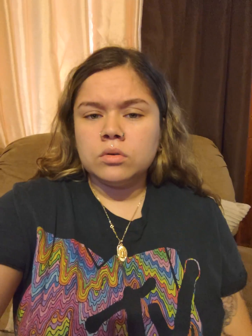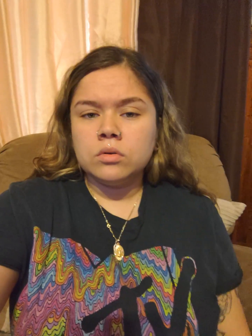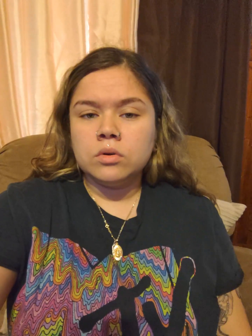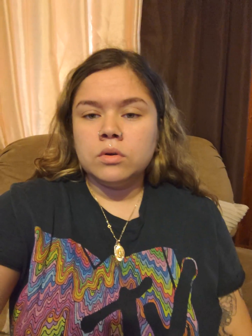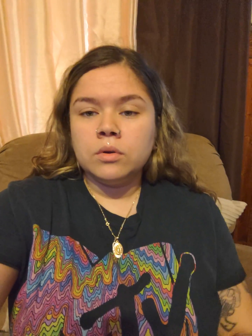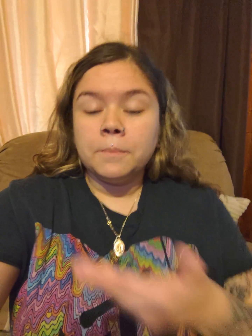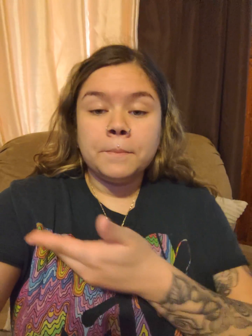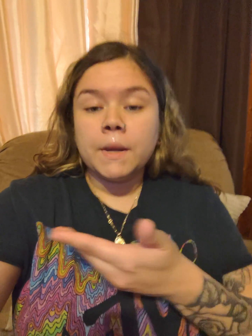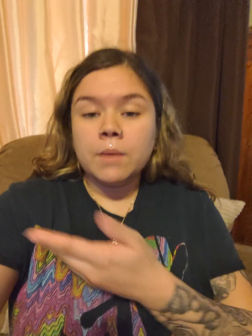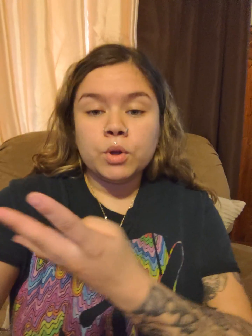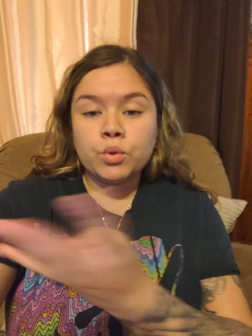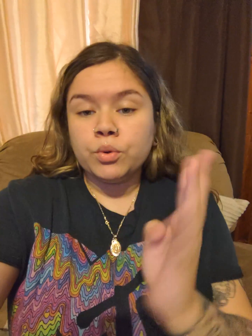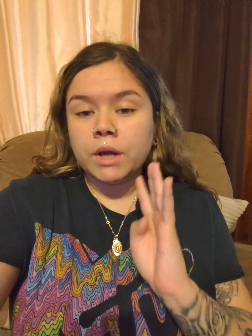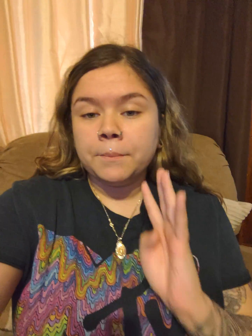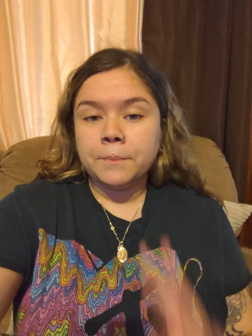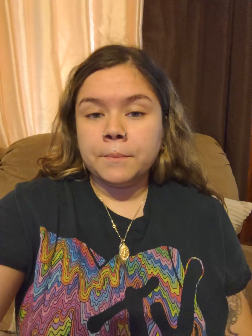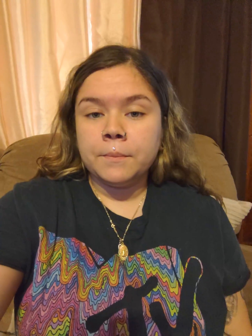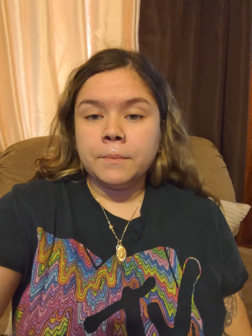crib